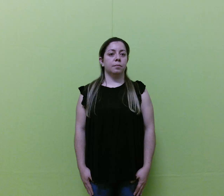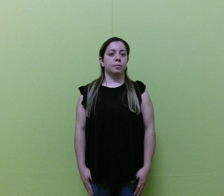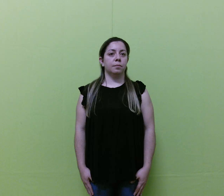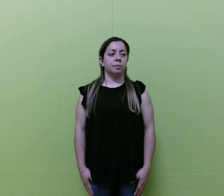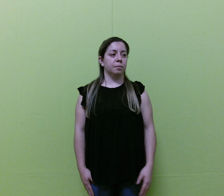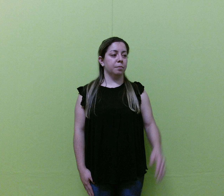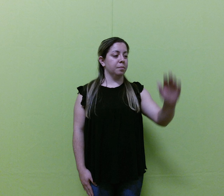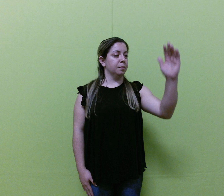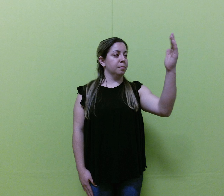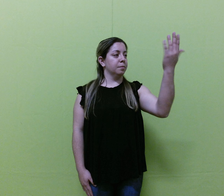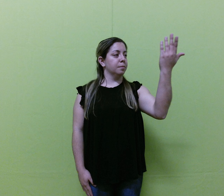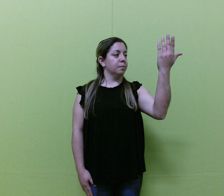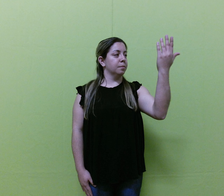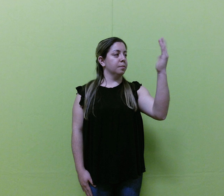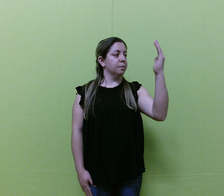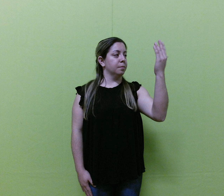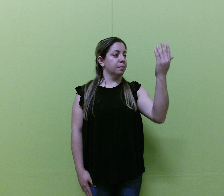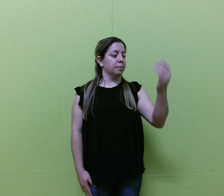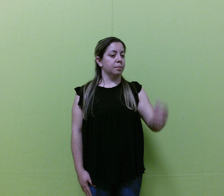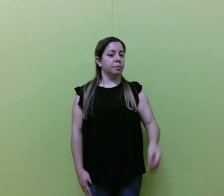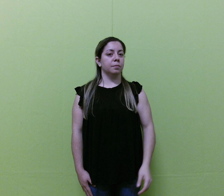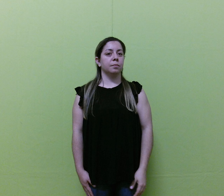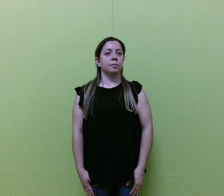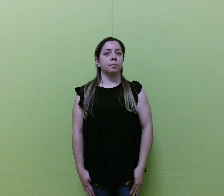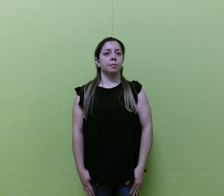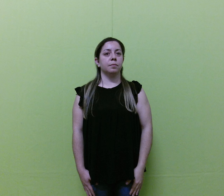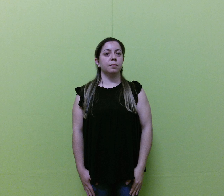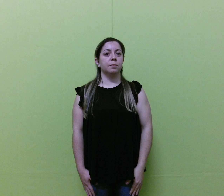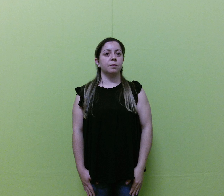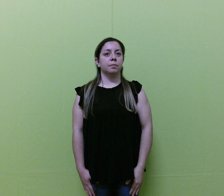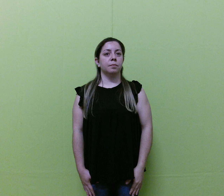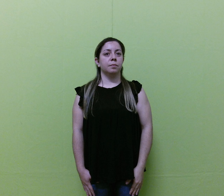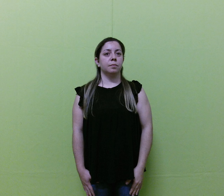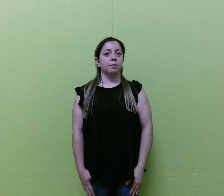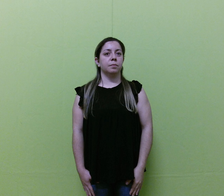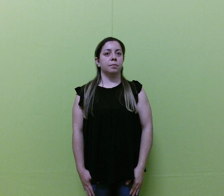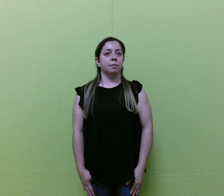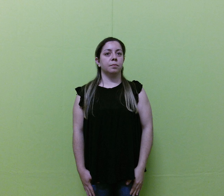espelho